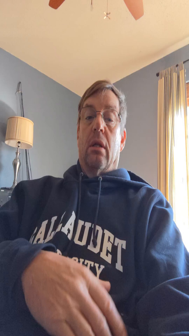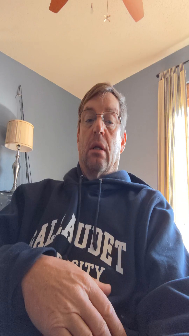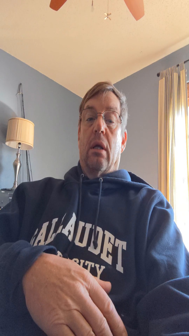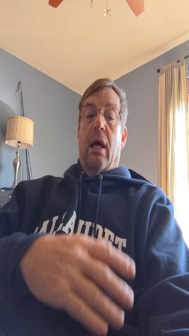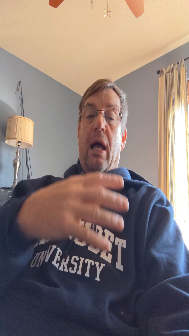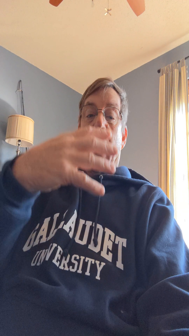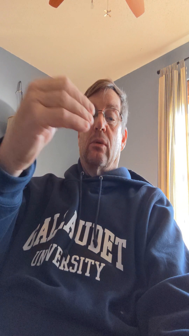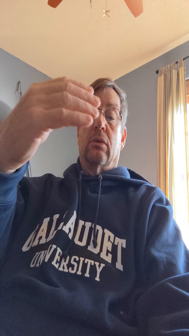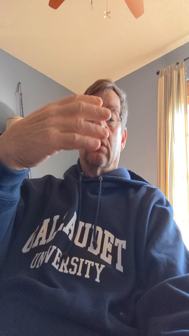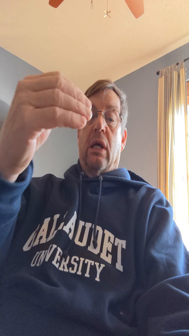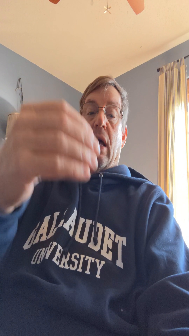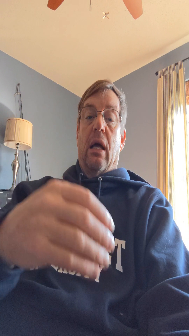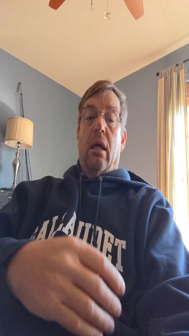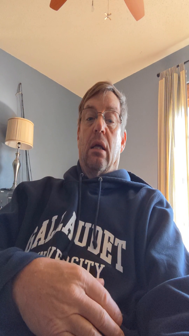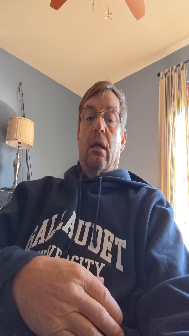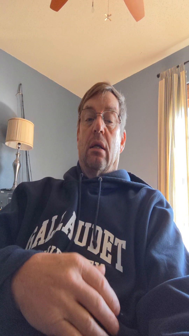outside